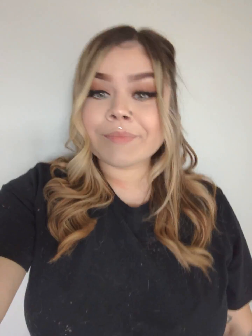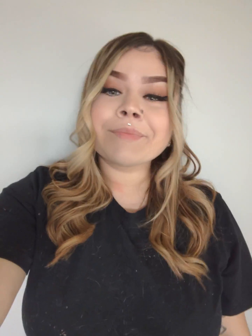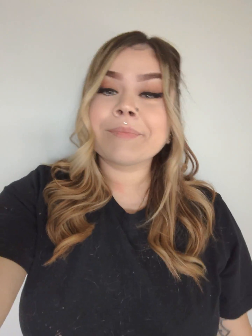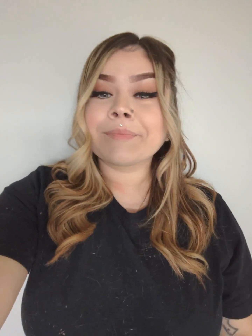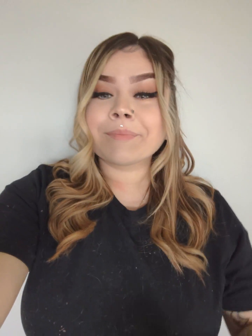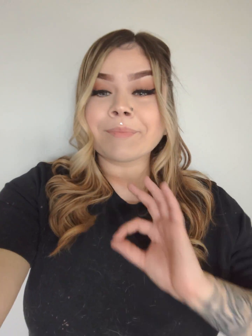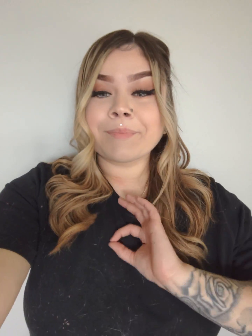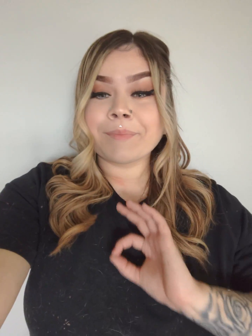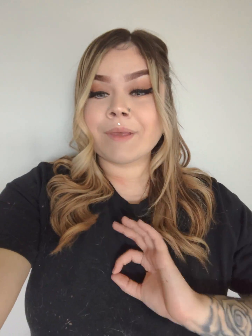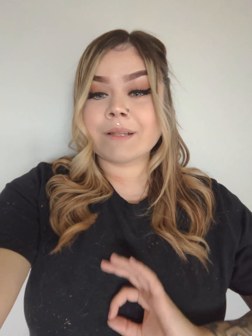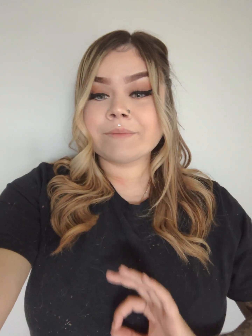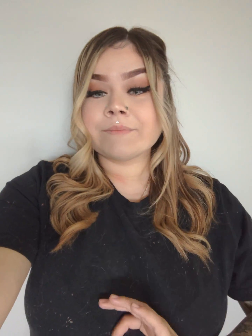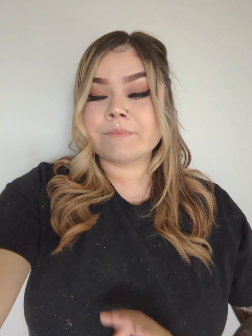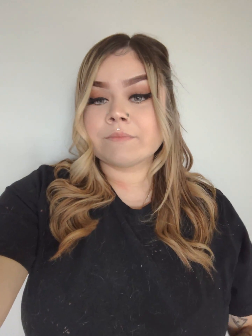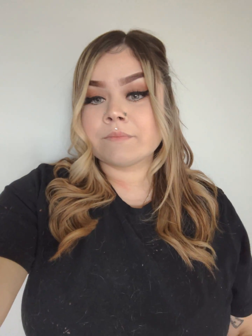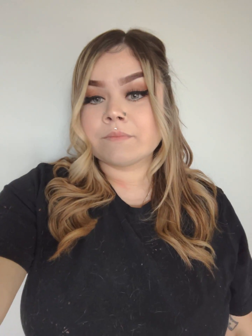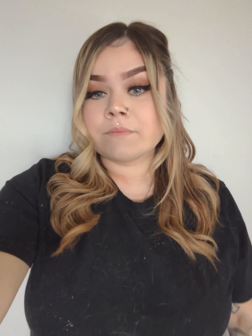button